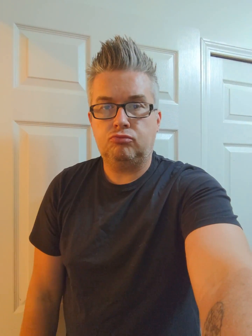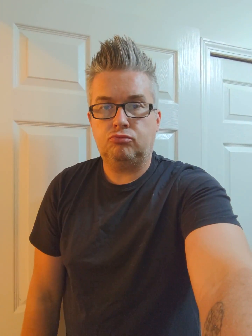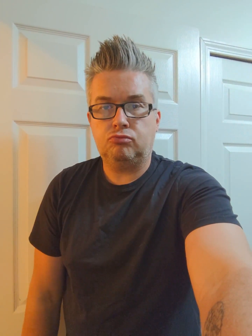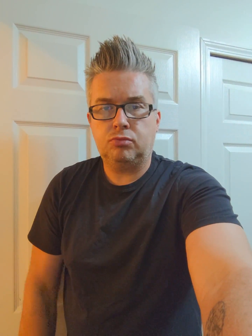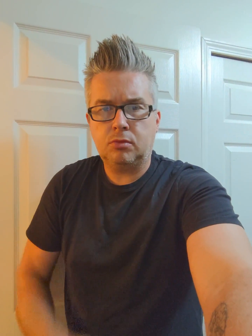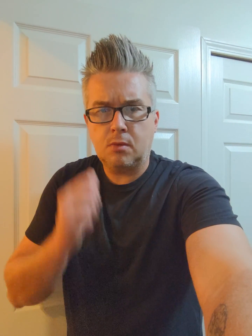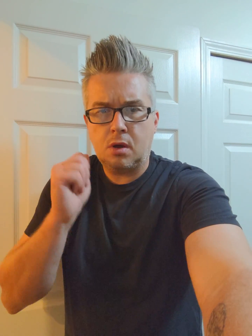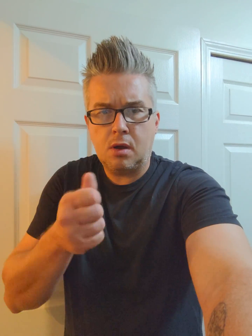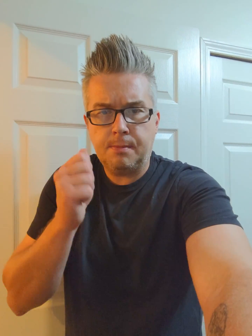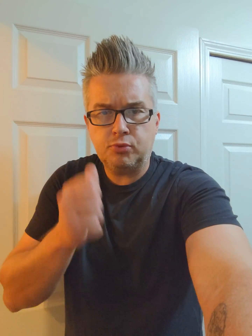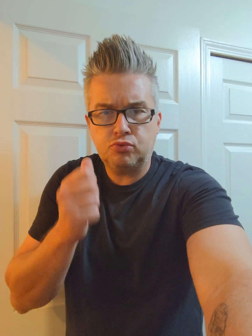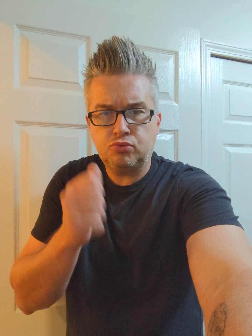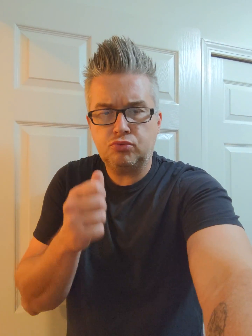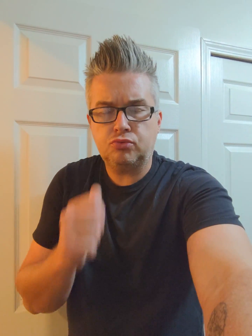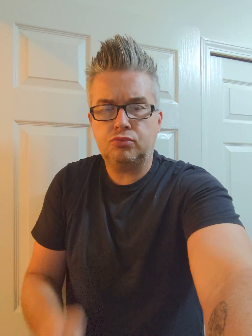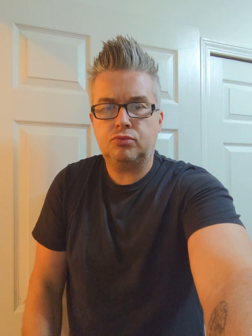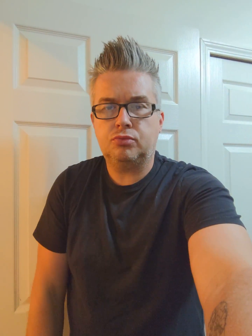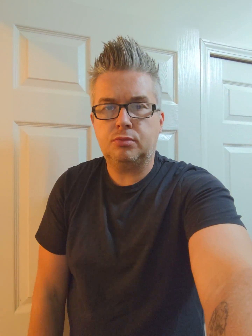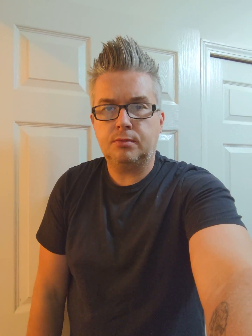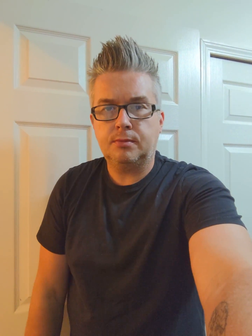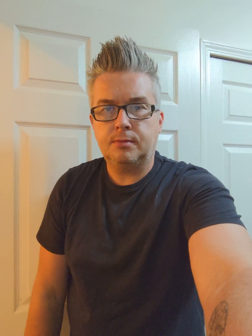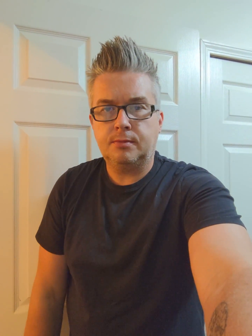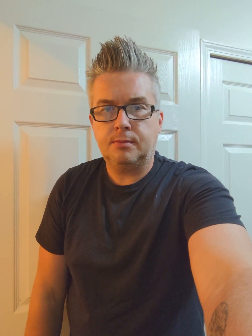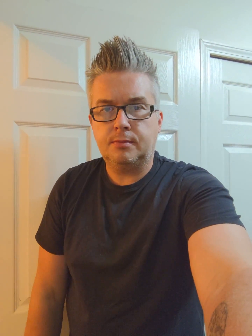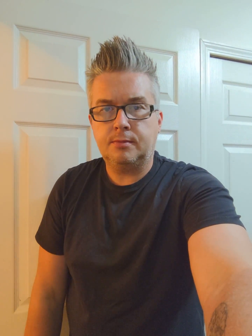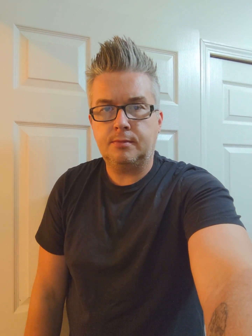hammer